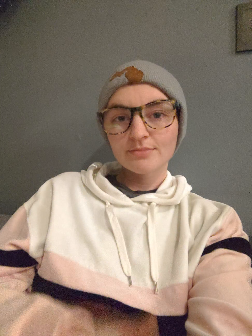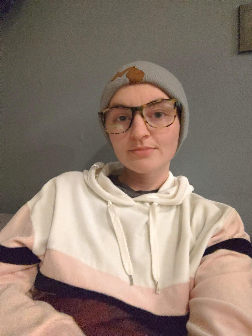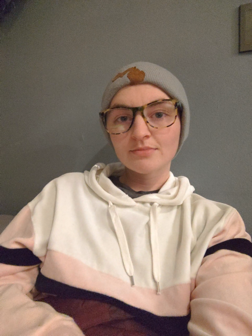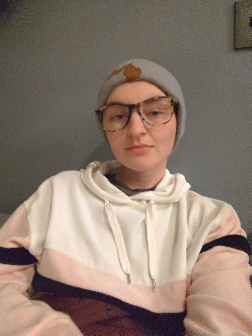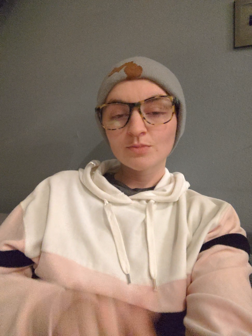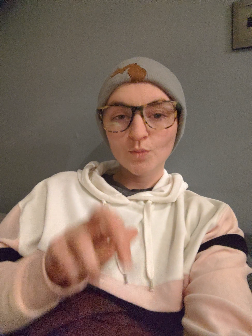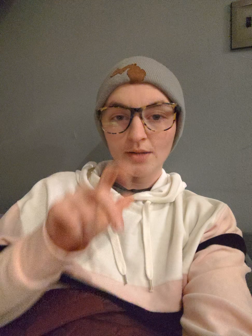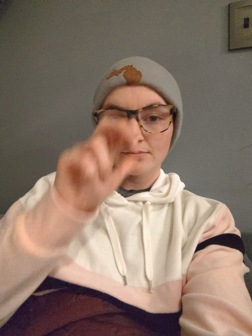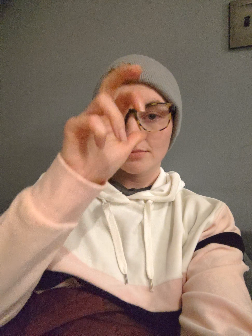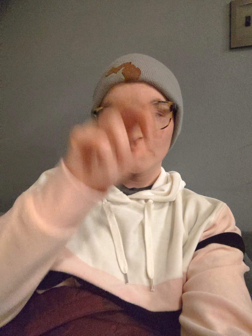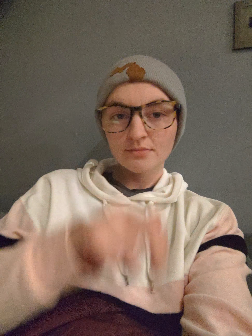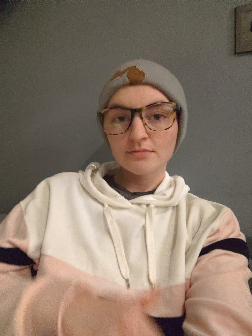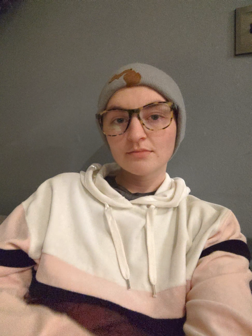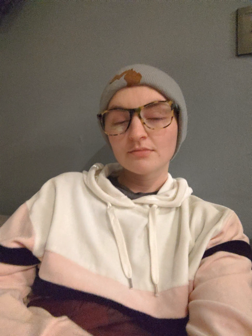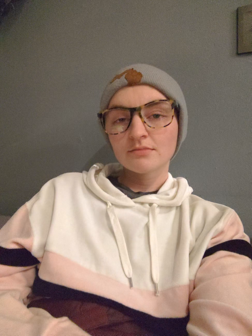stairs